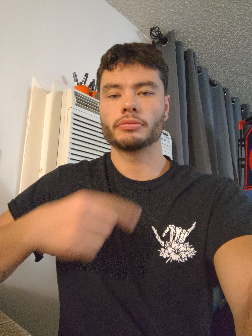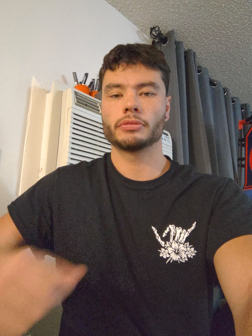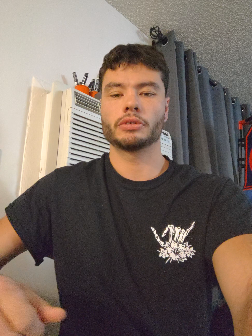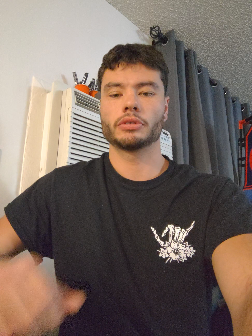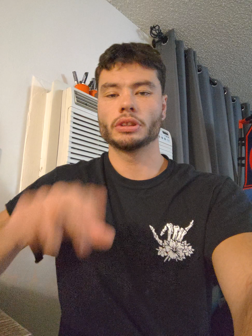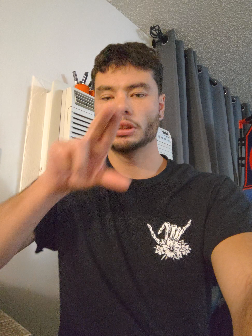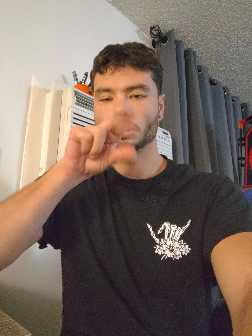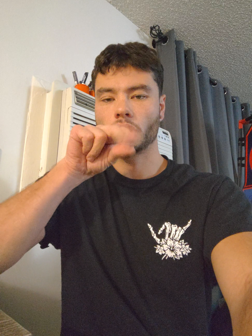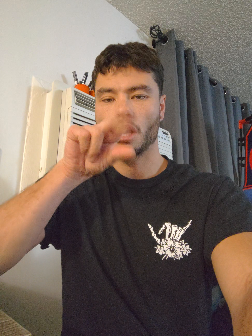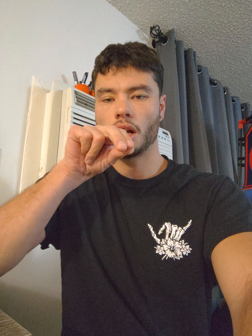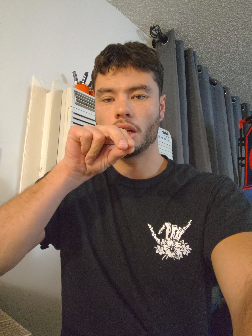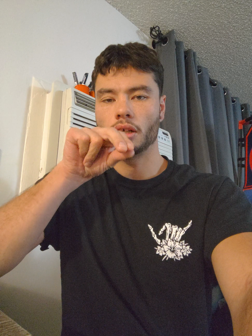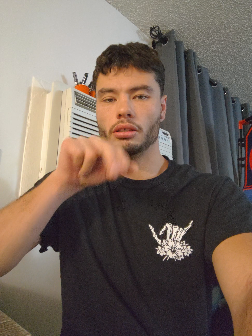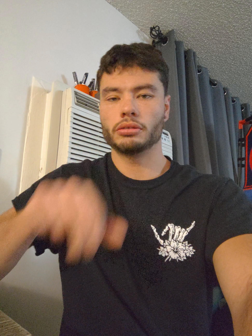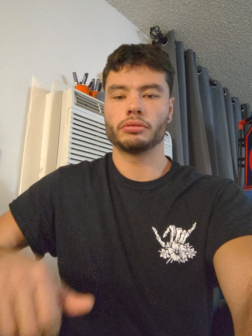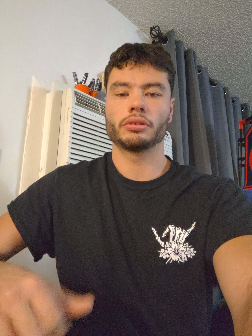duck